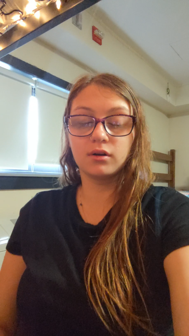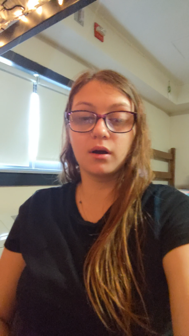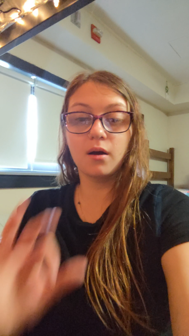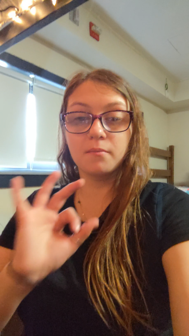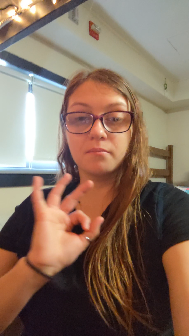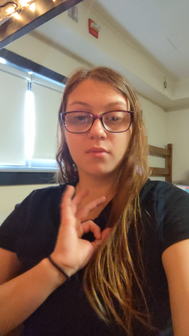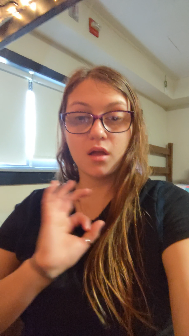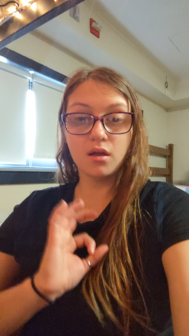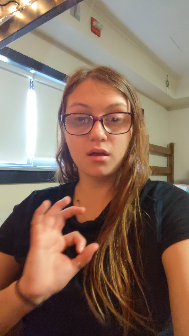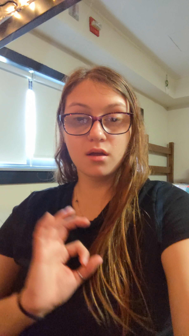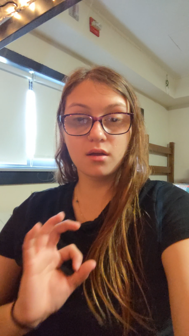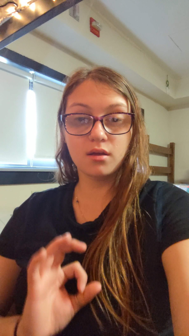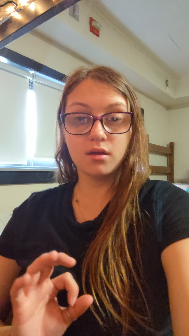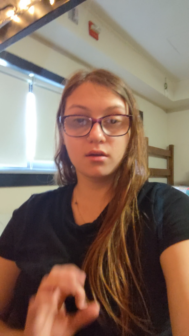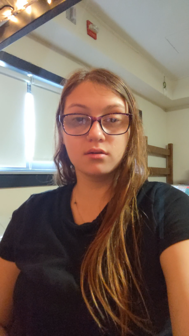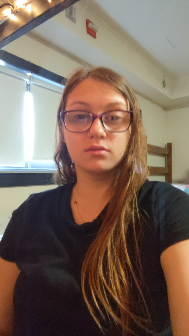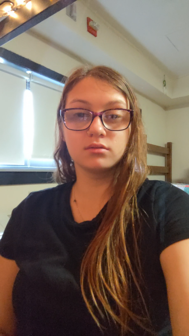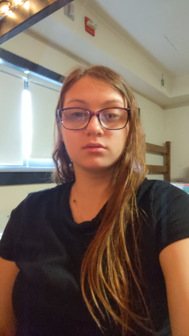button